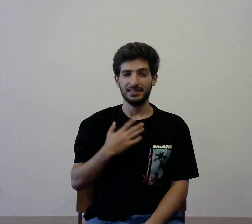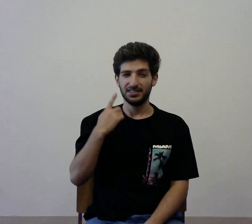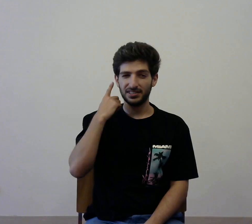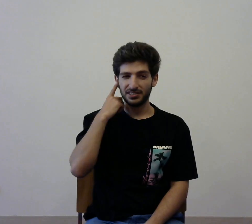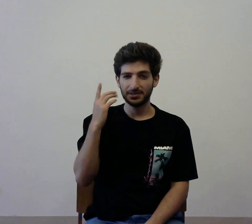eşitmə